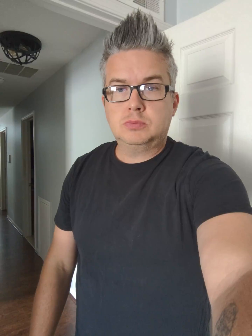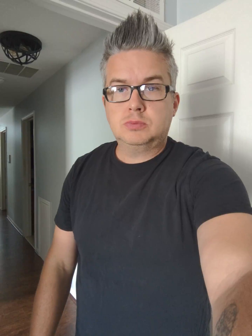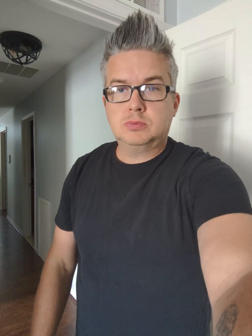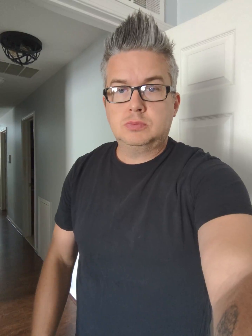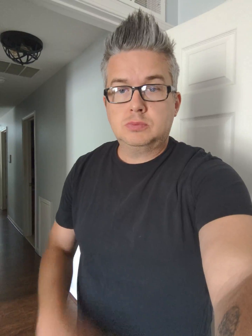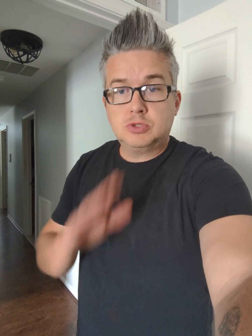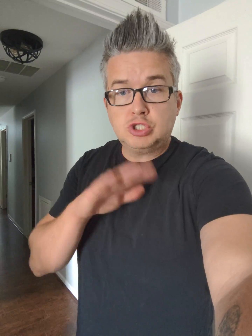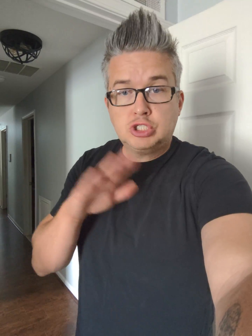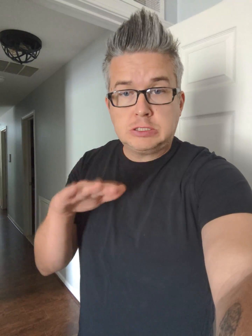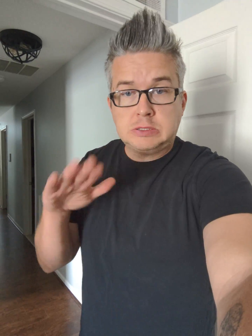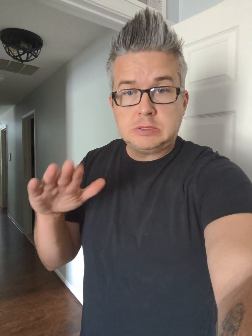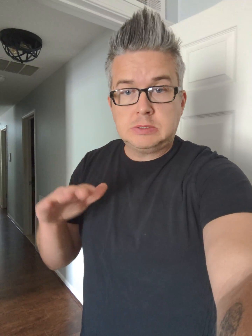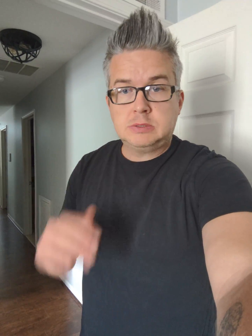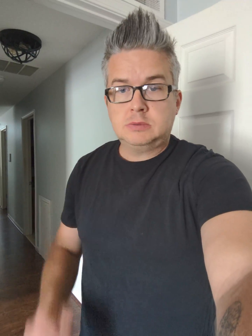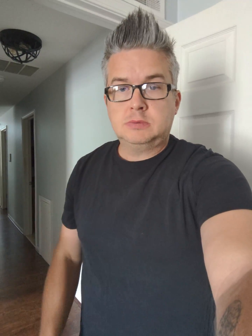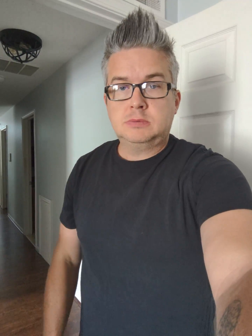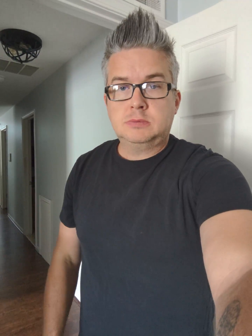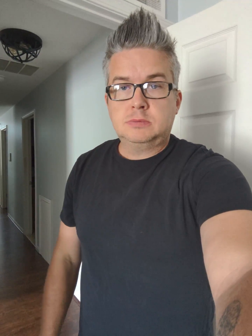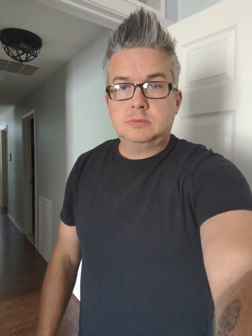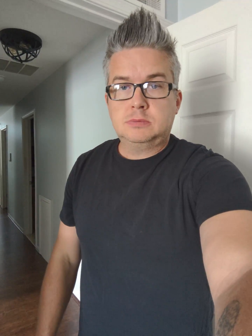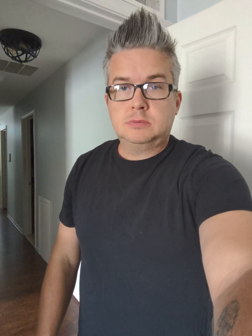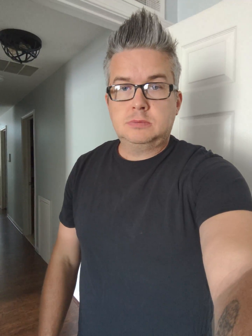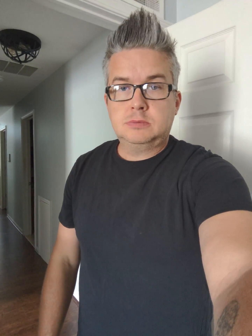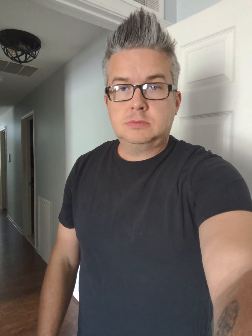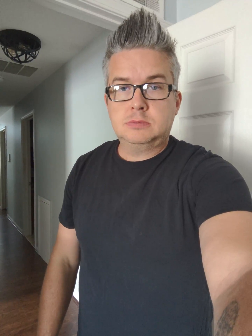children